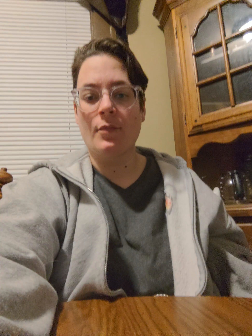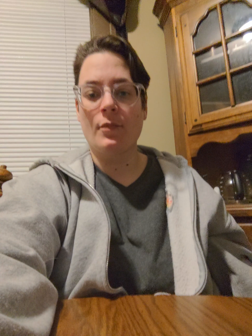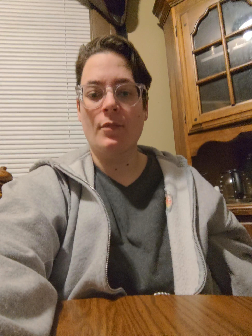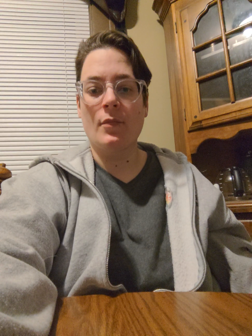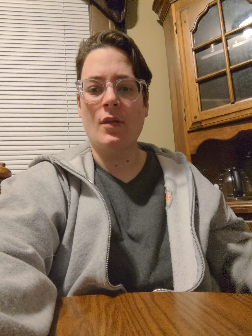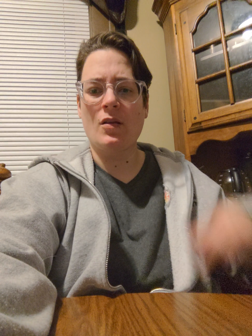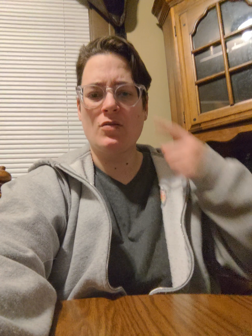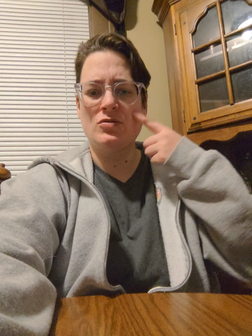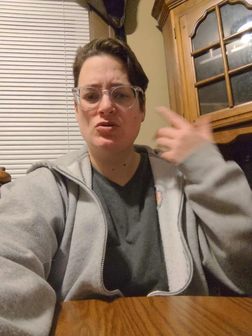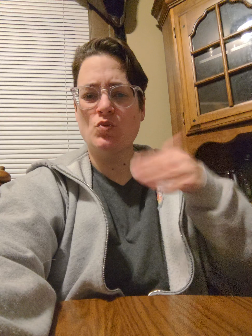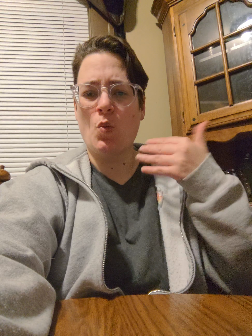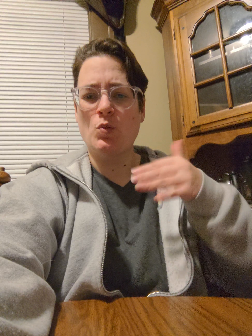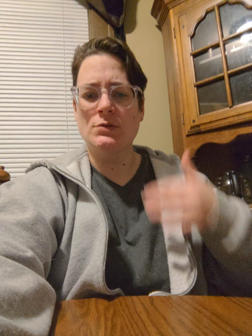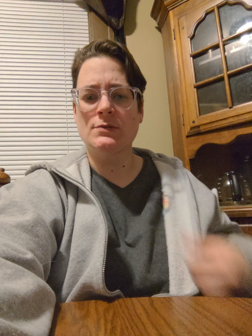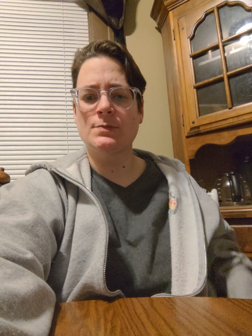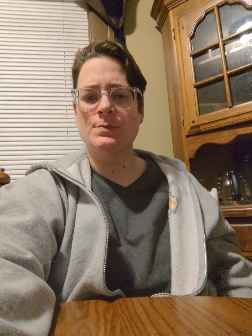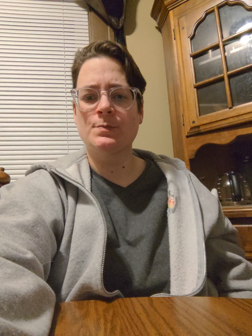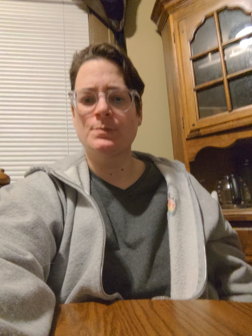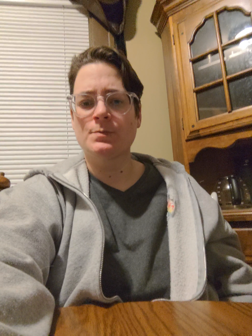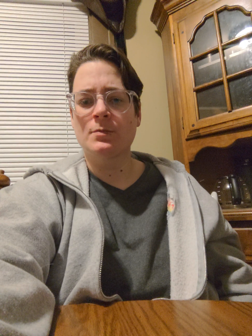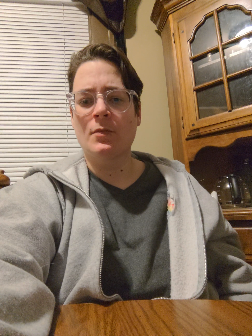noisy